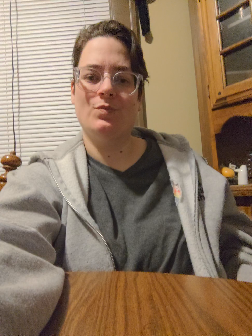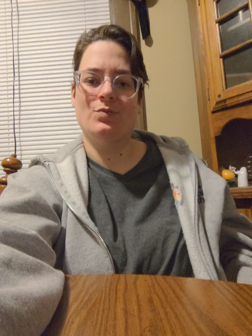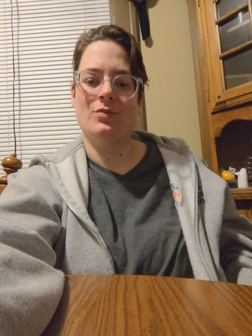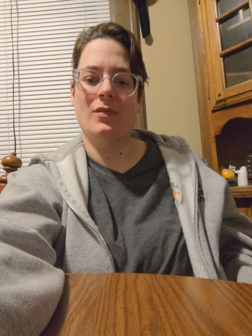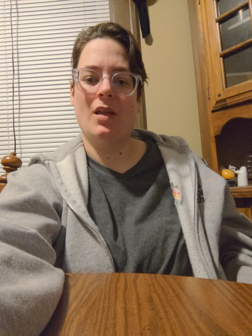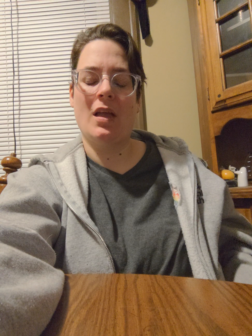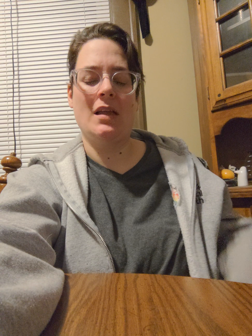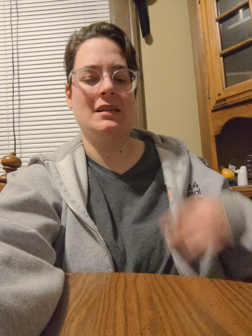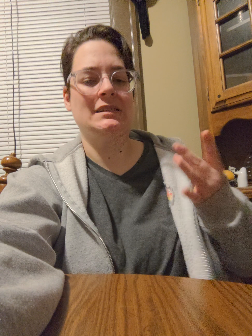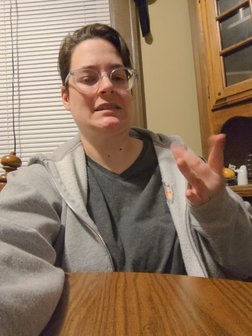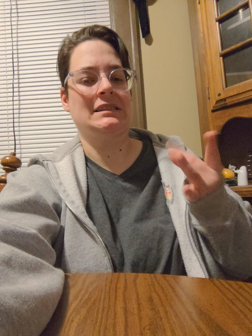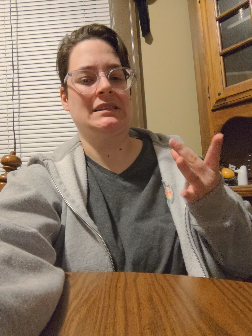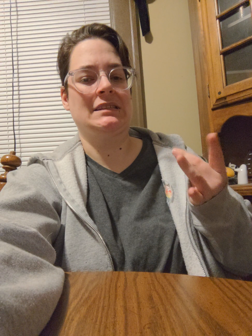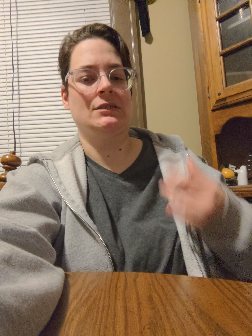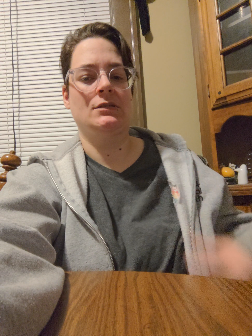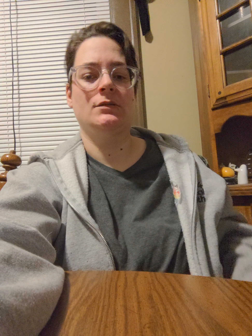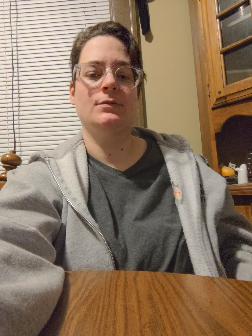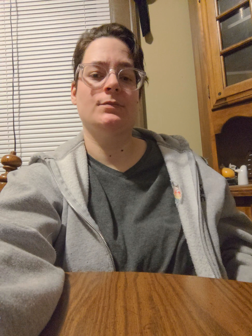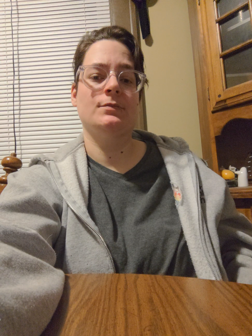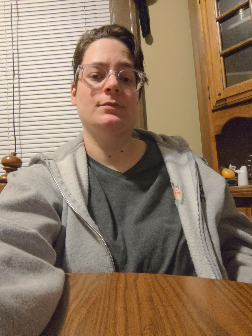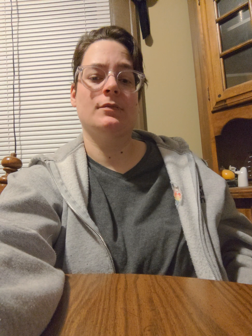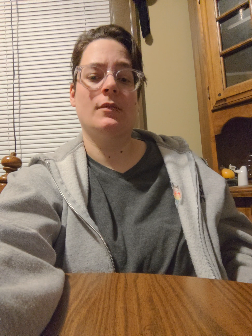sticky